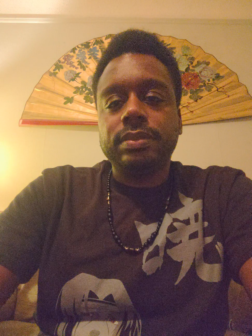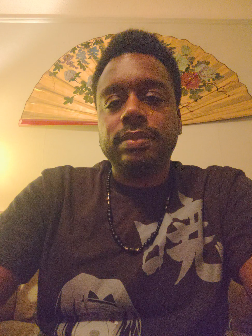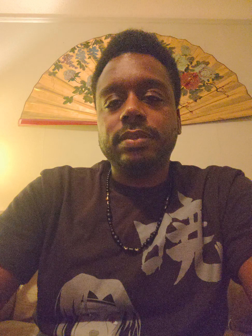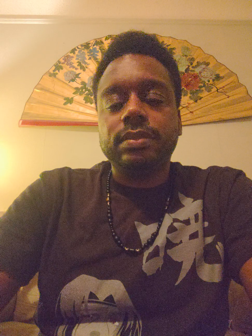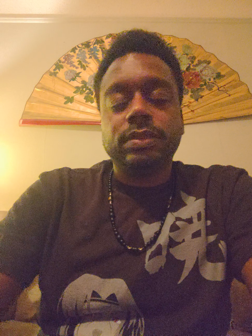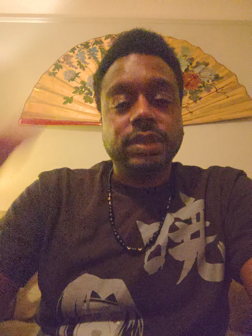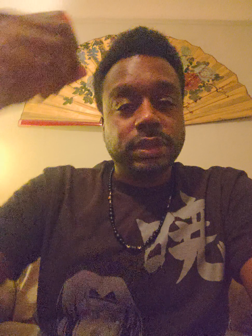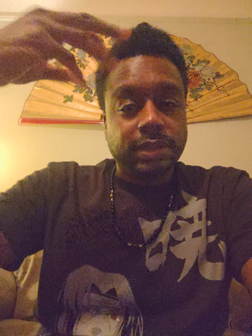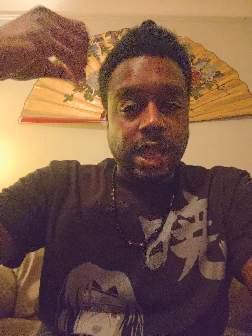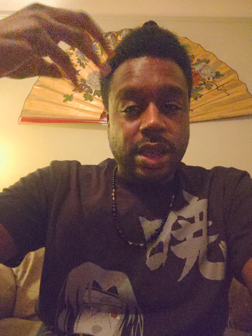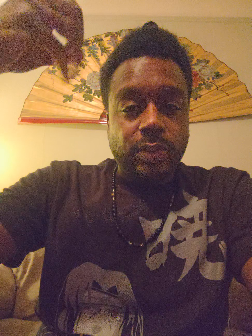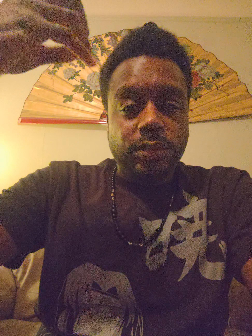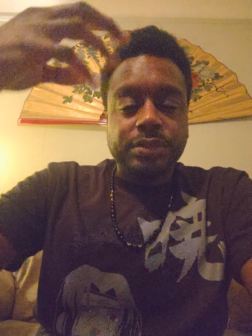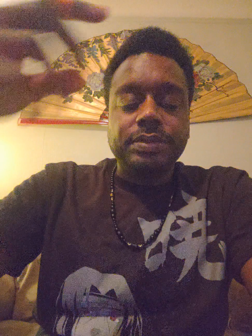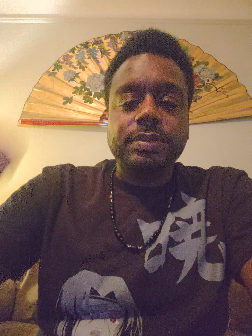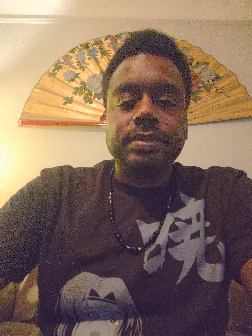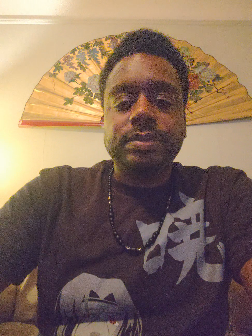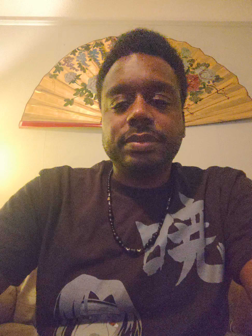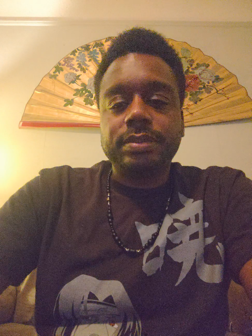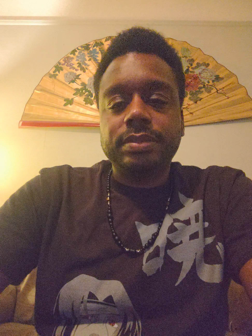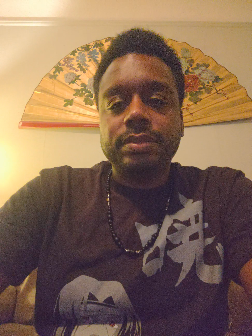shower